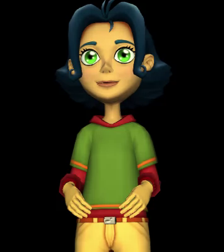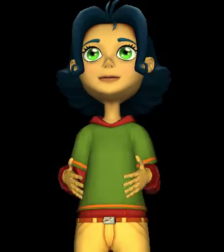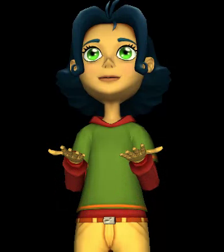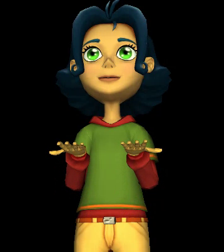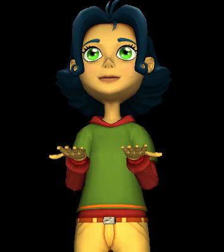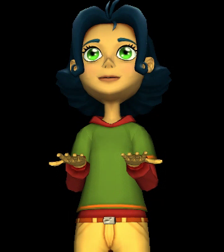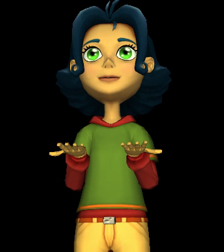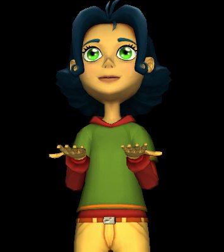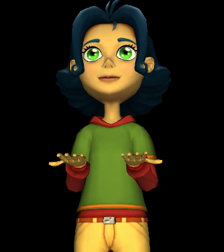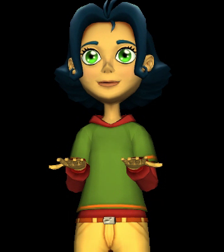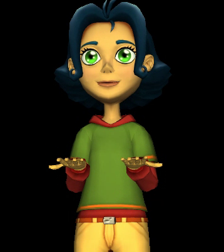الآن